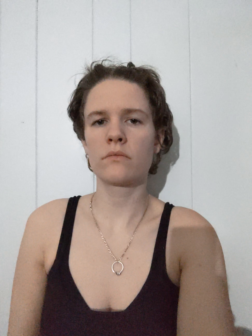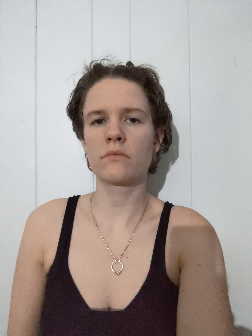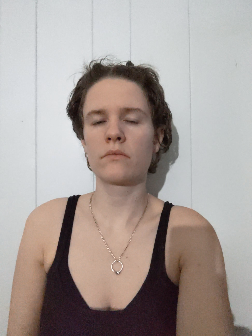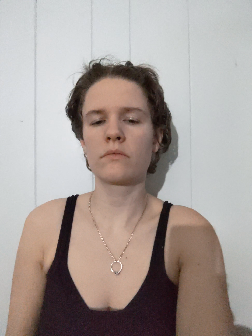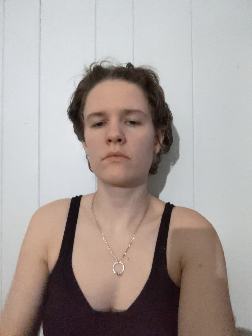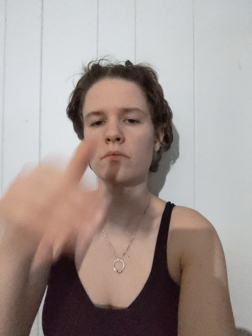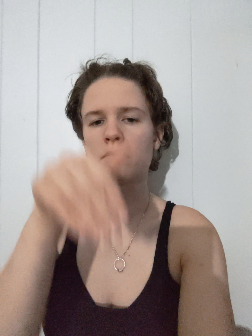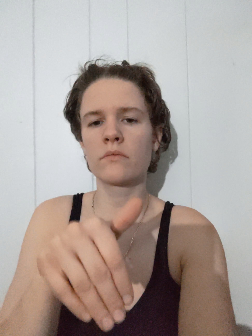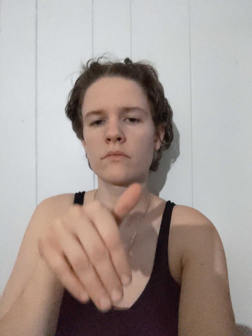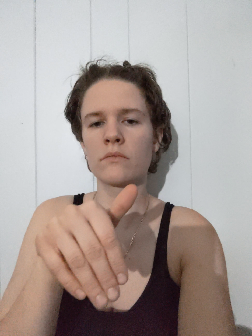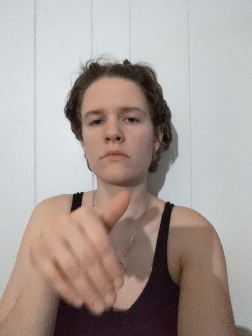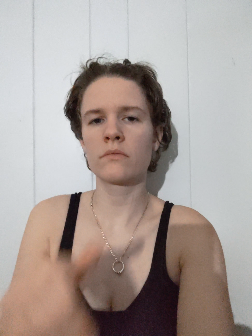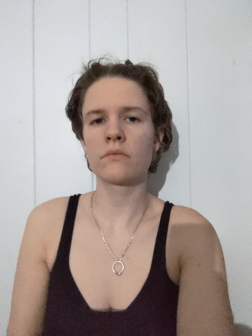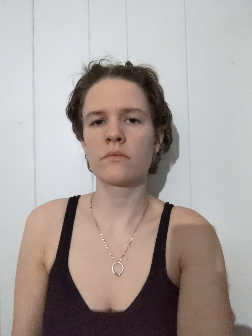night